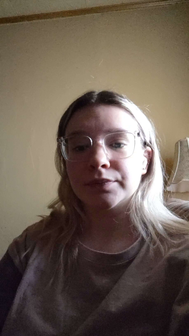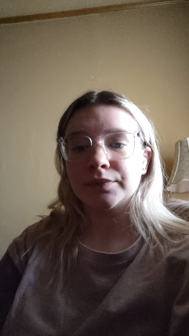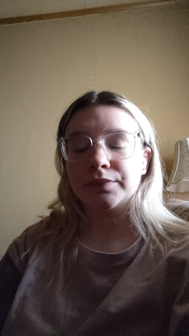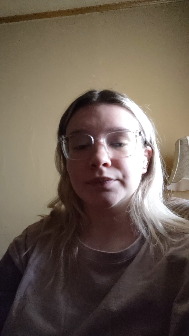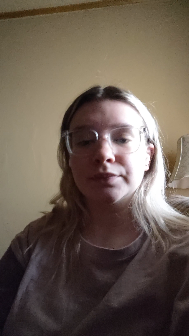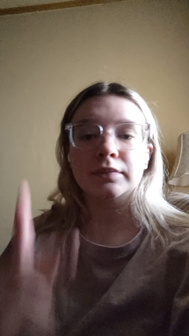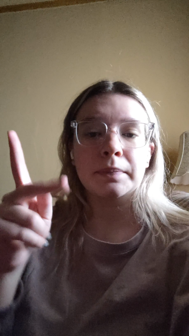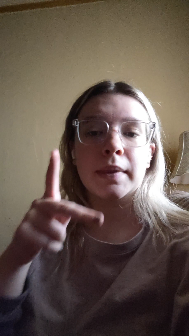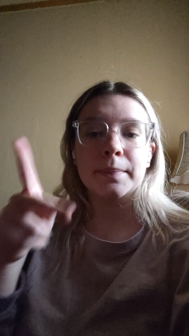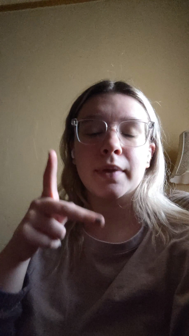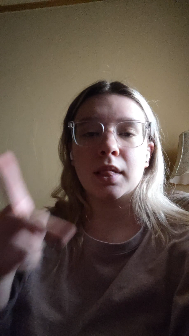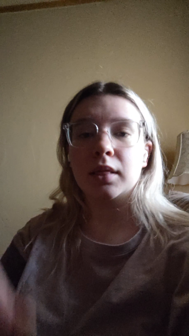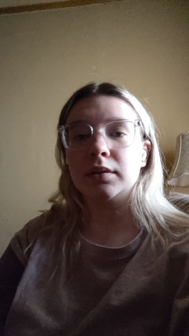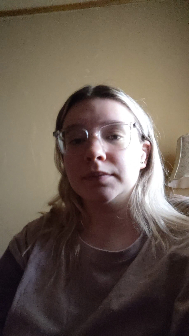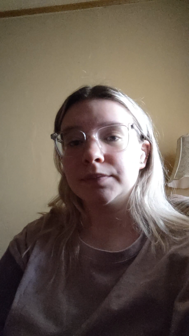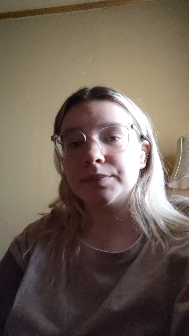people